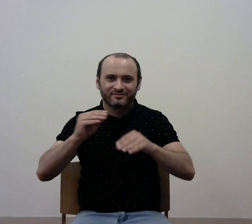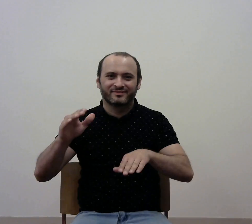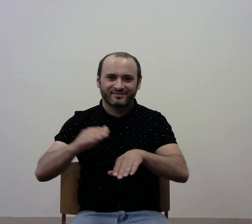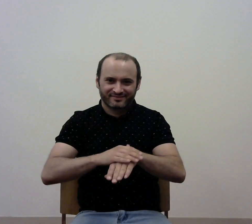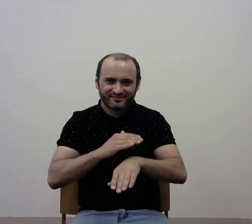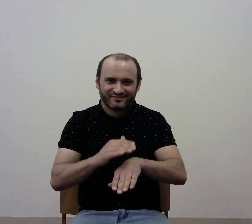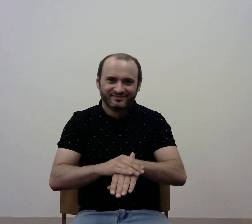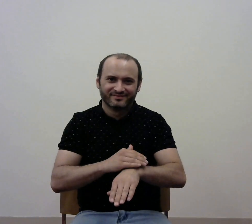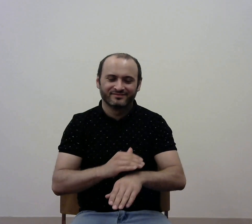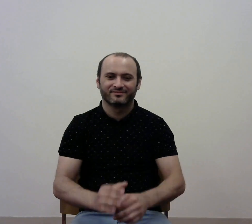xeyir